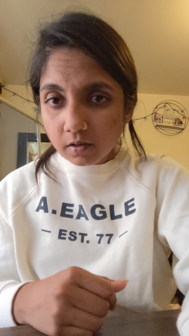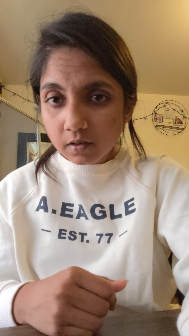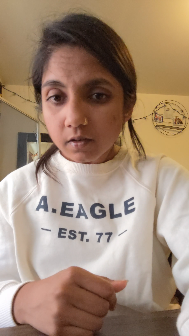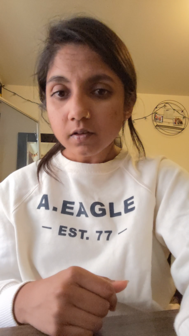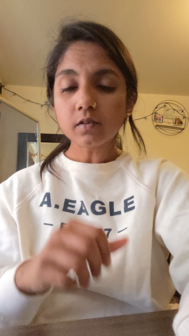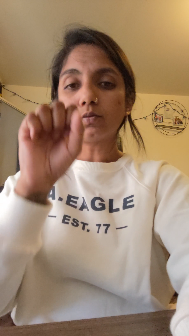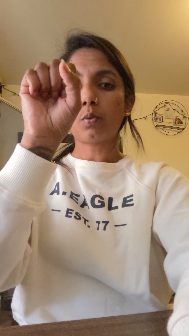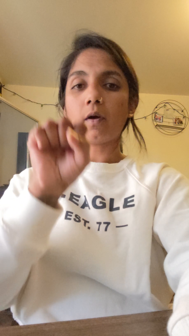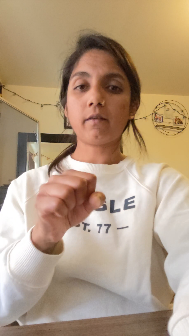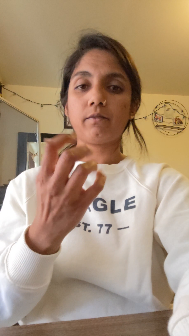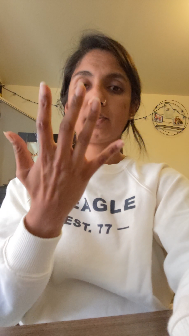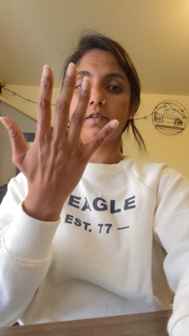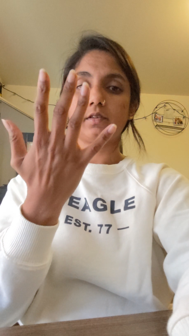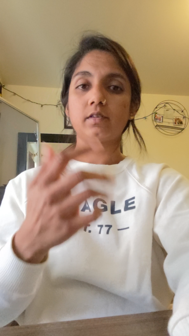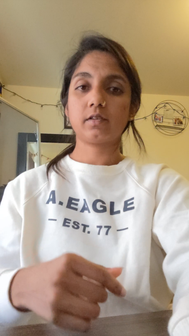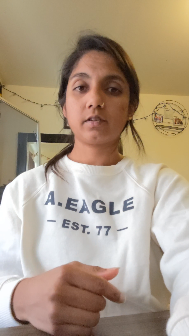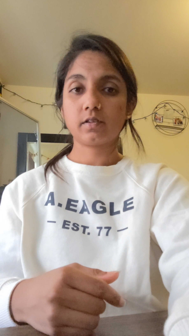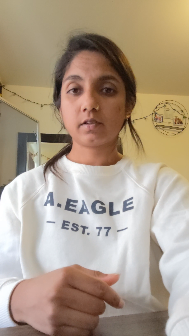gloves